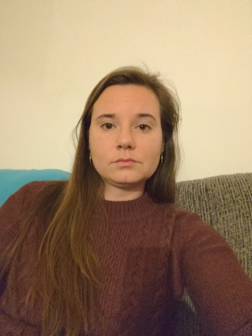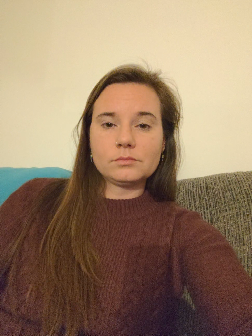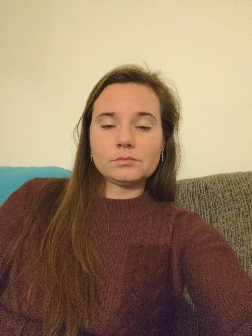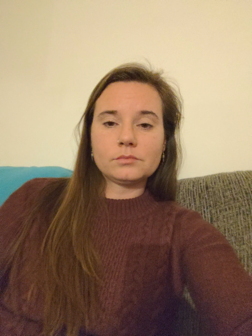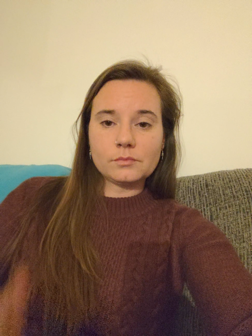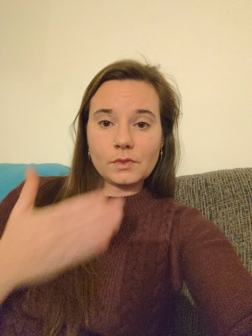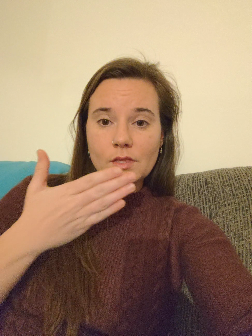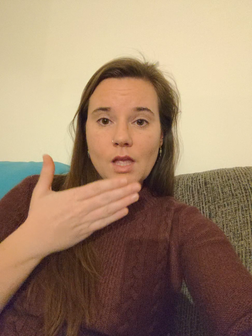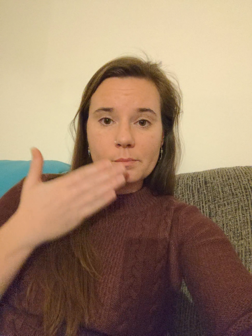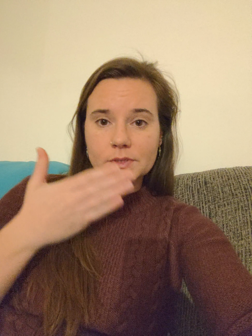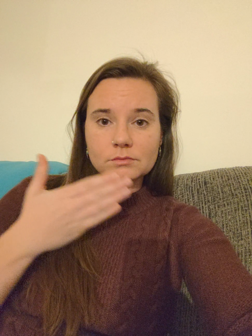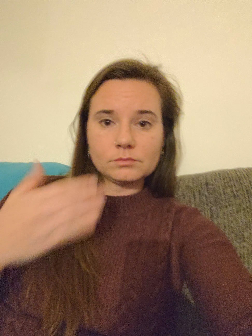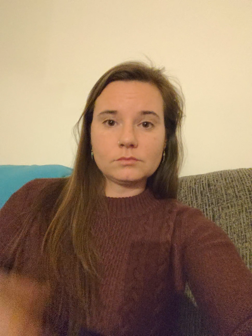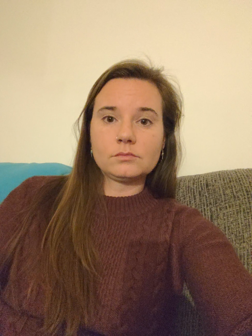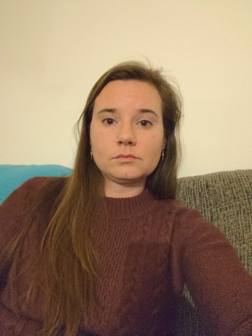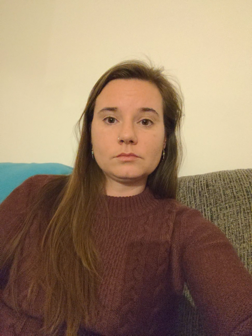napkin